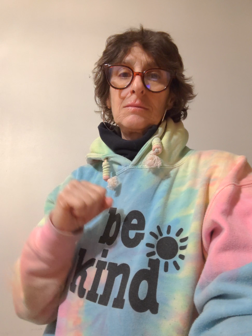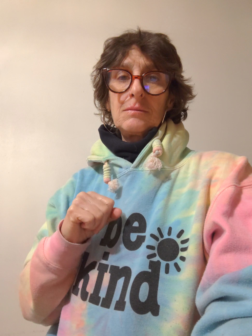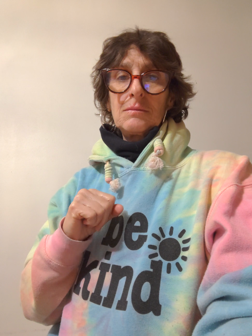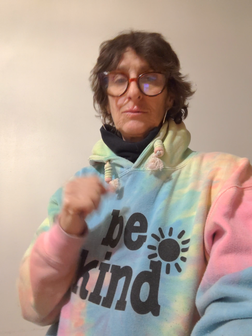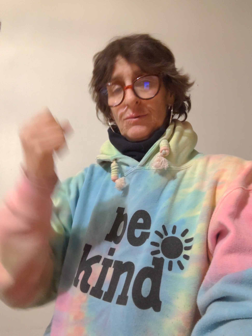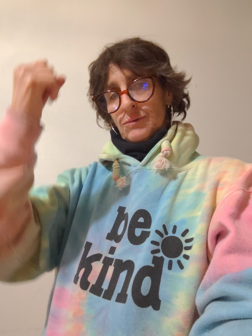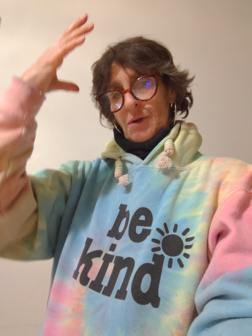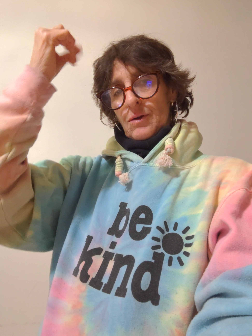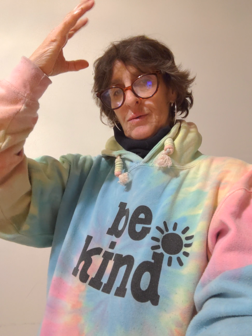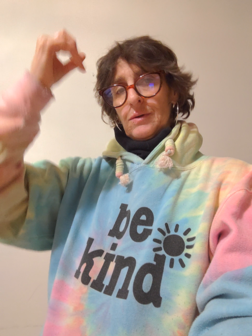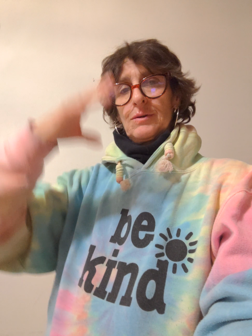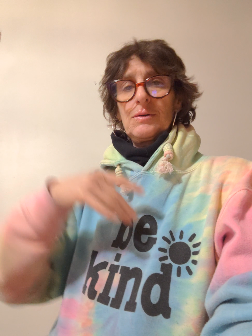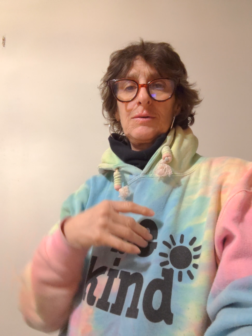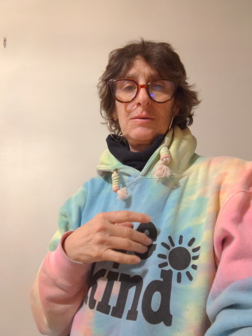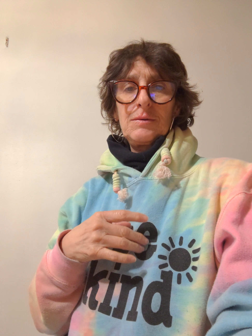shower